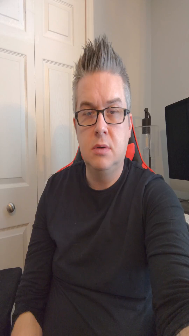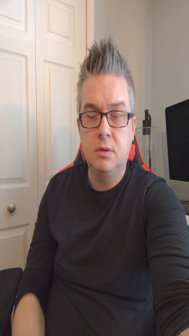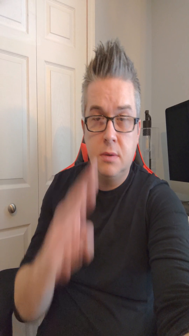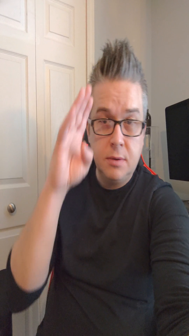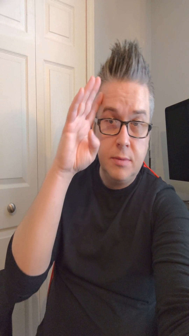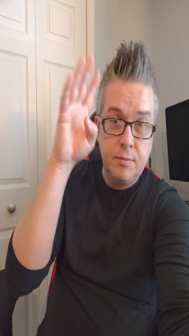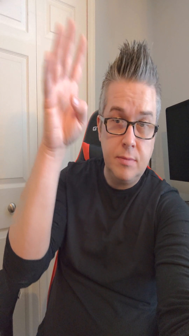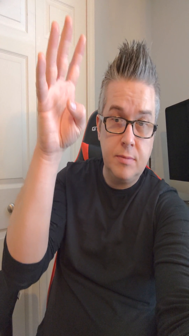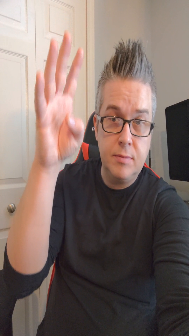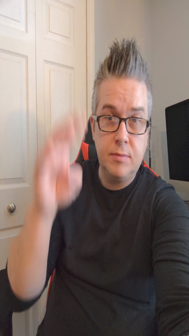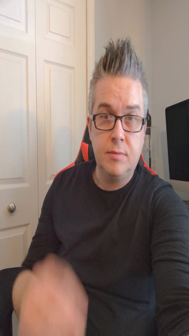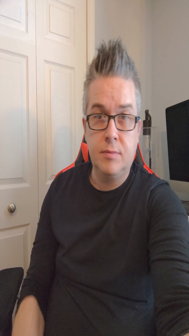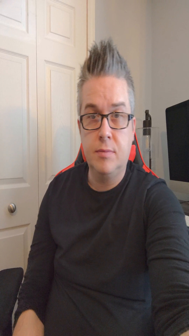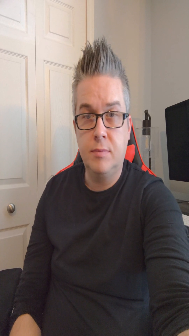pretend